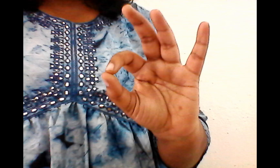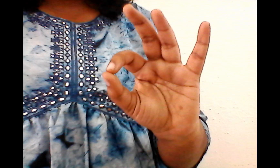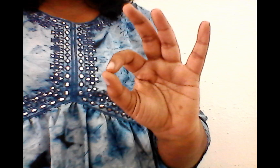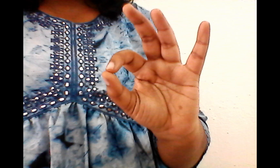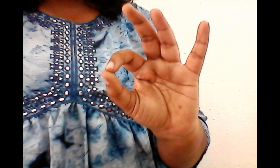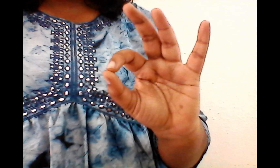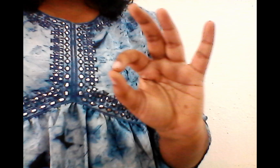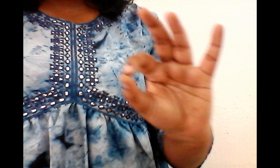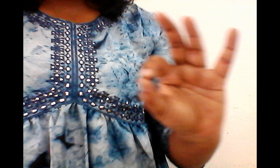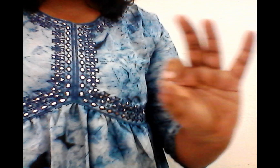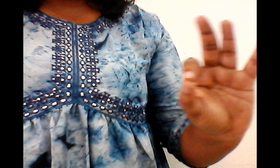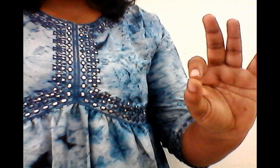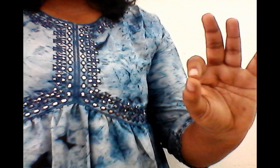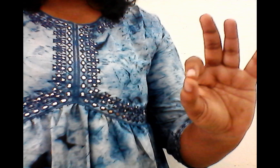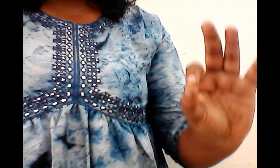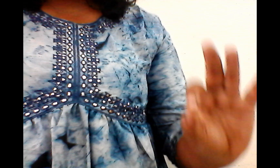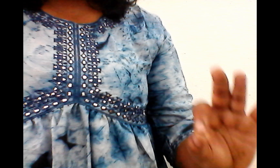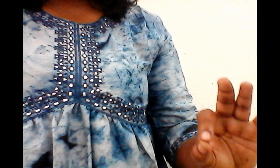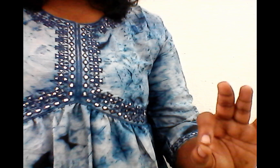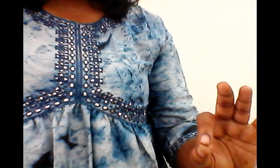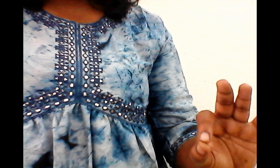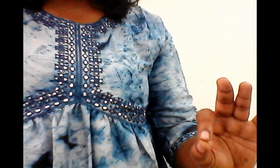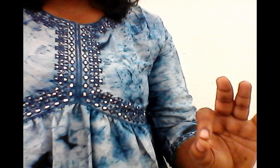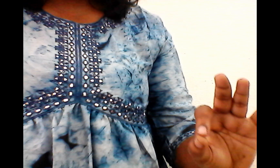ഔ